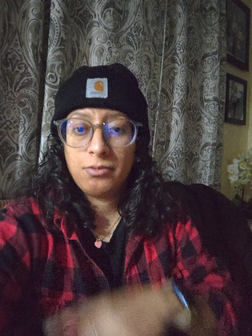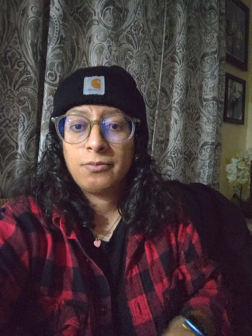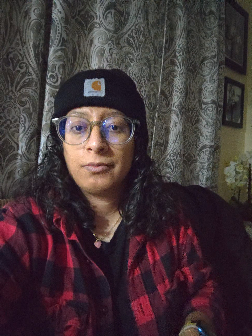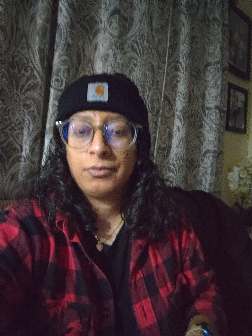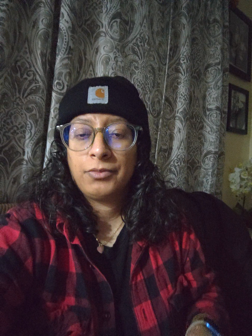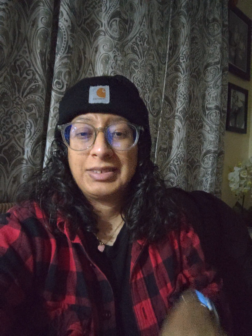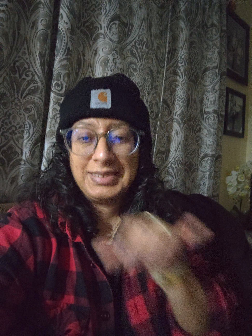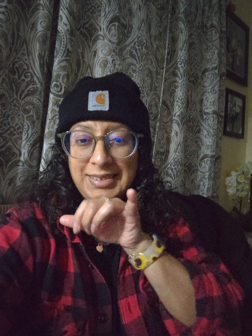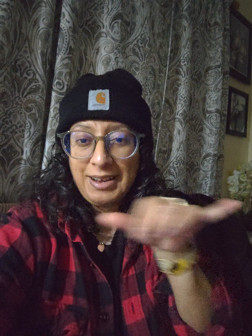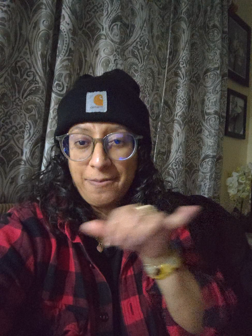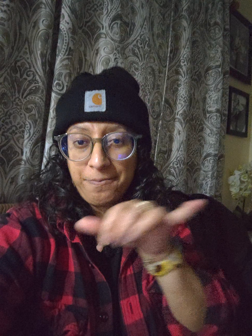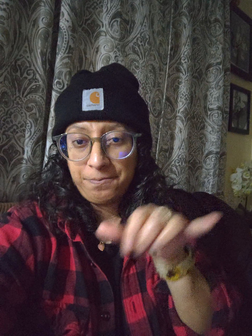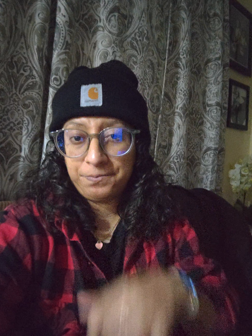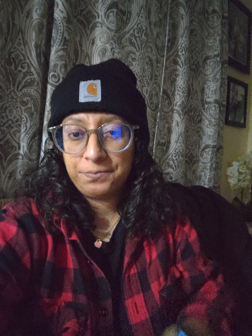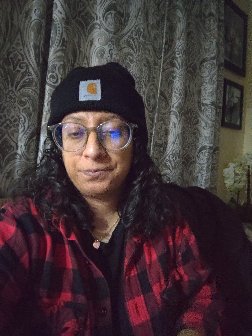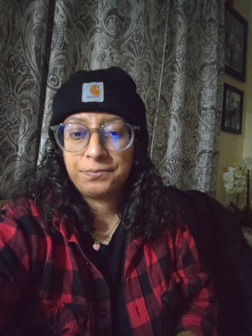same